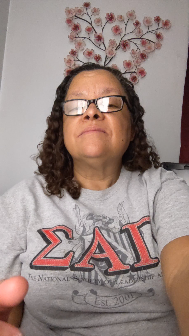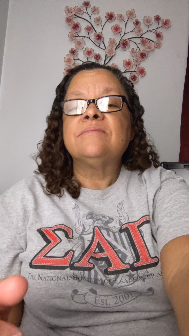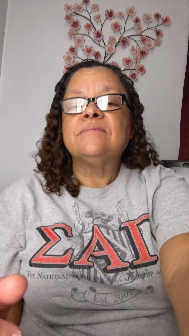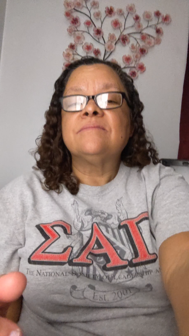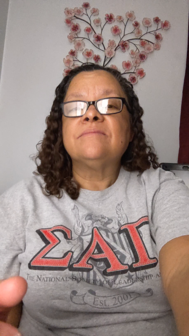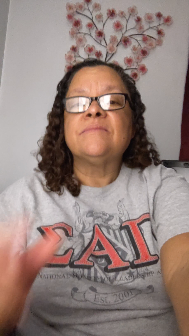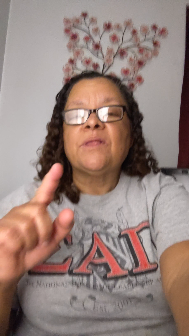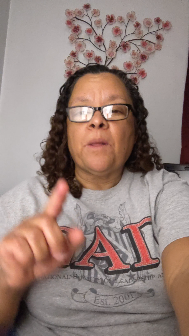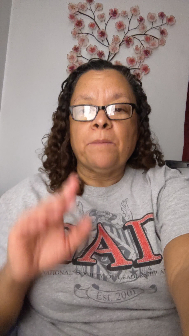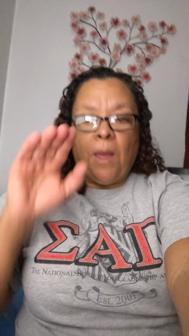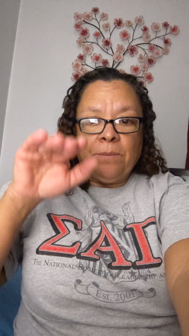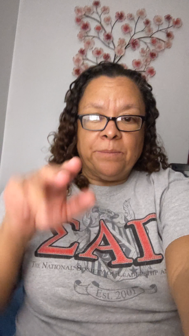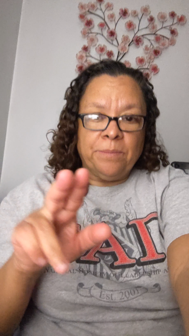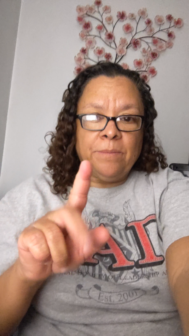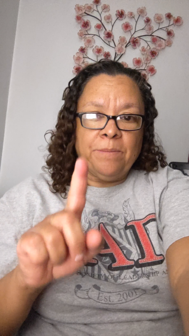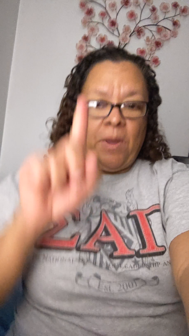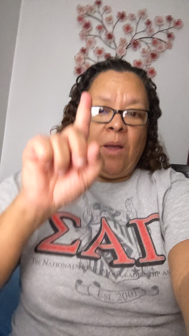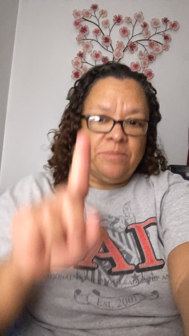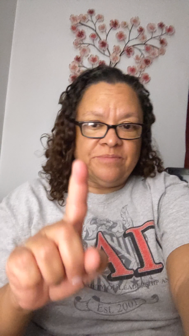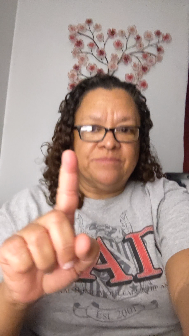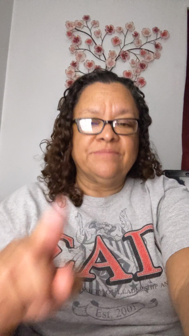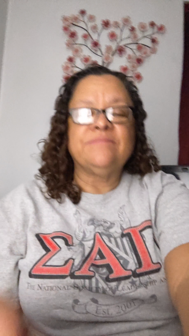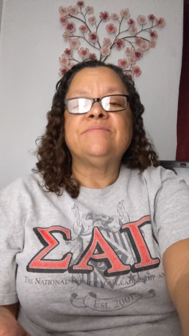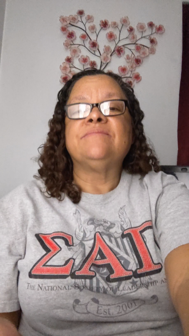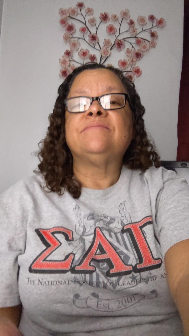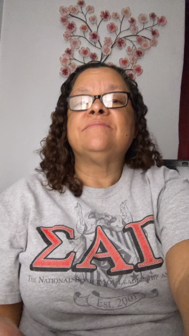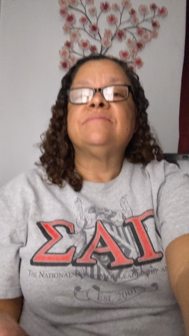bump